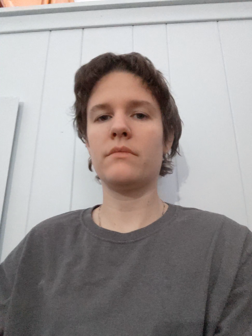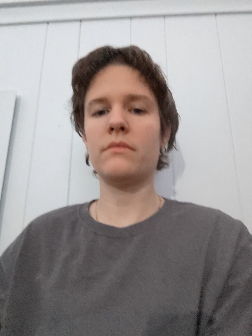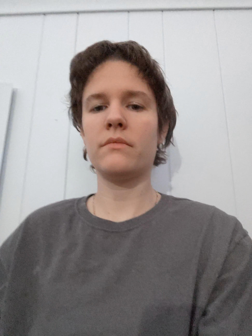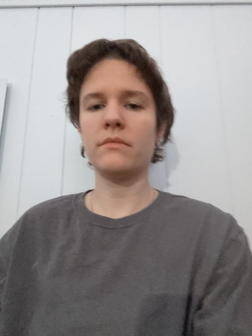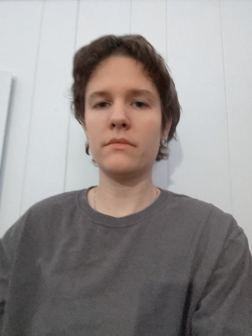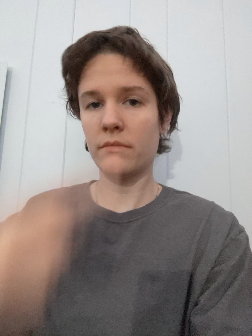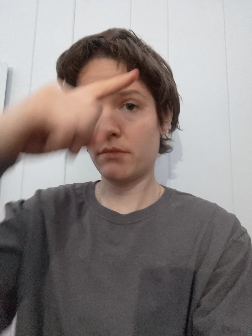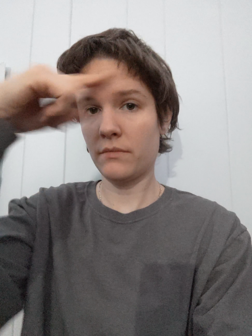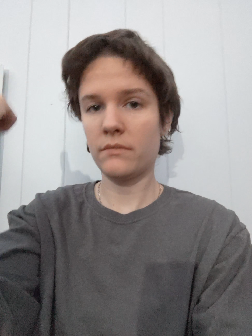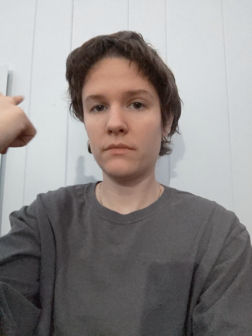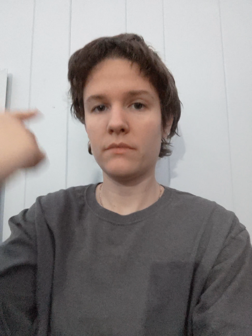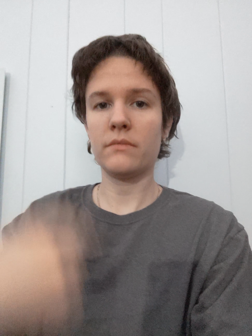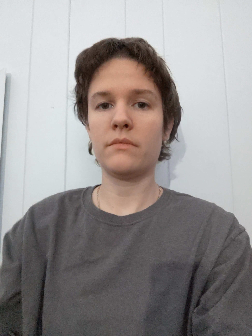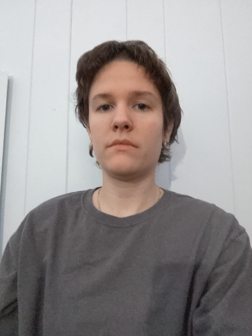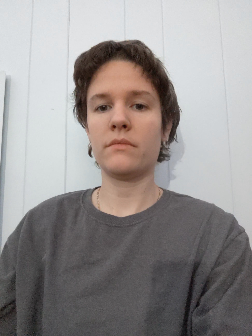black